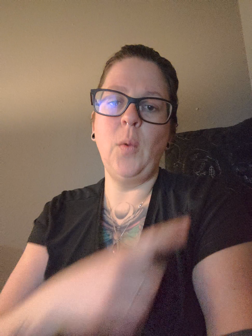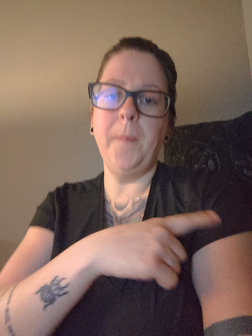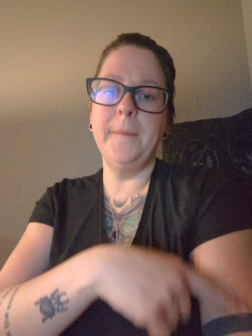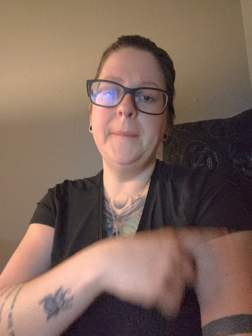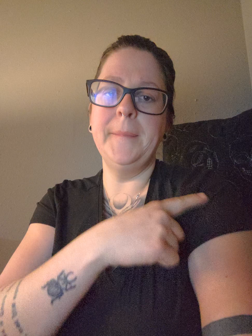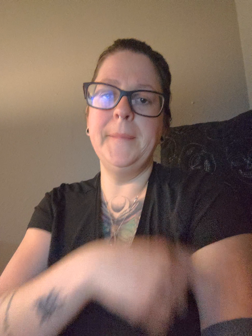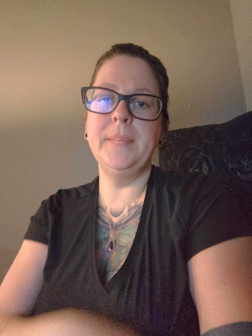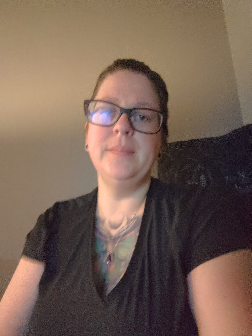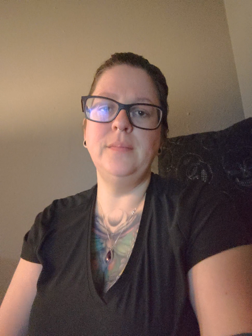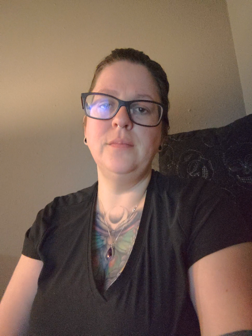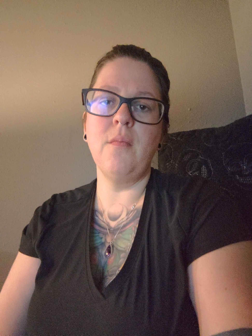arm